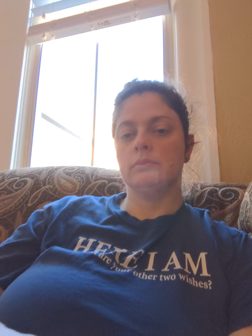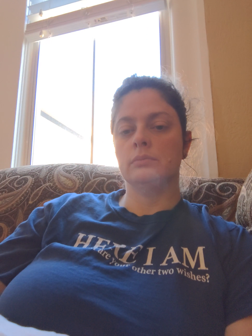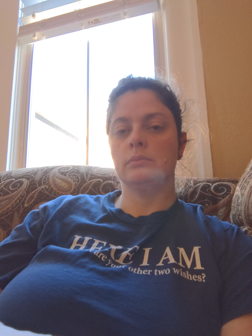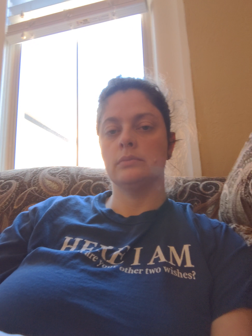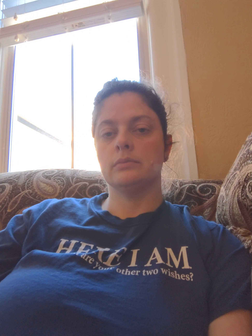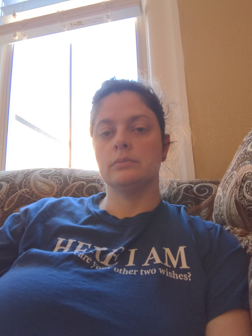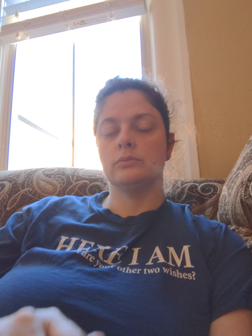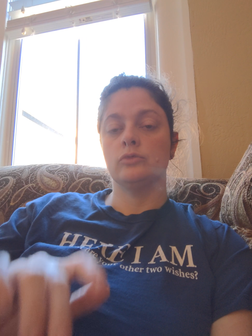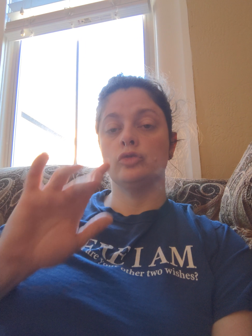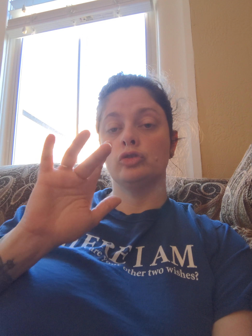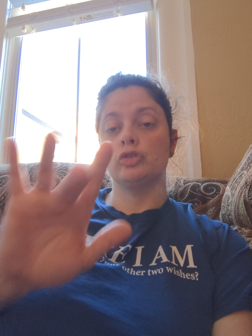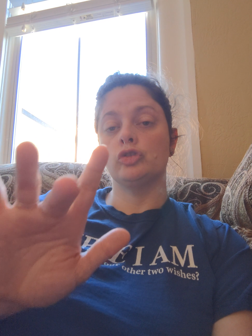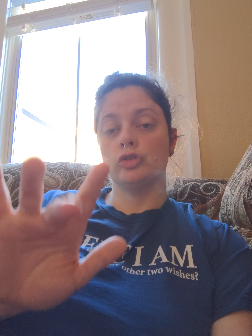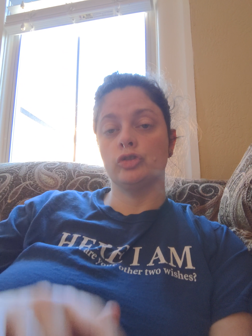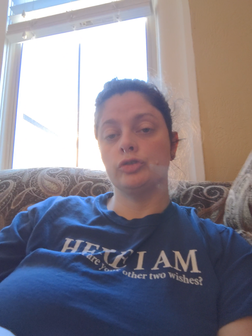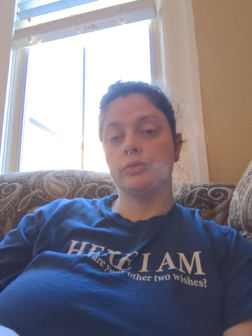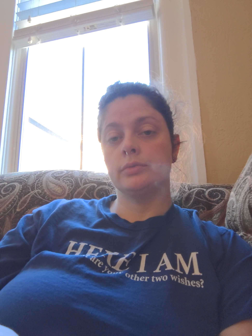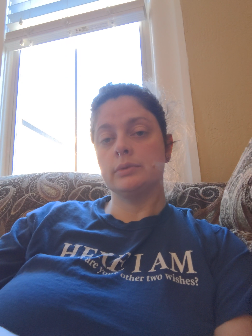touch